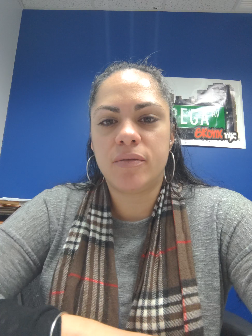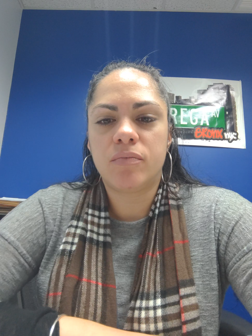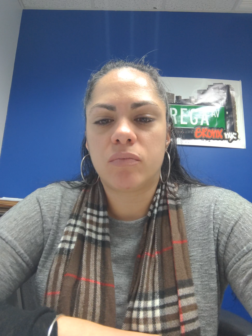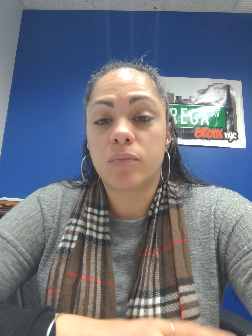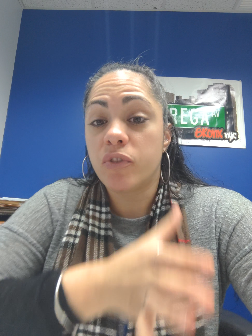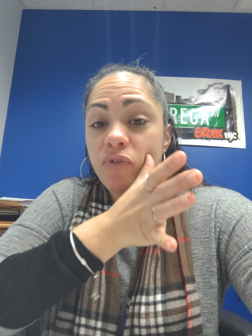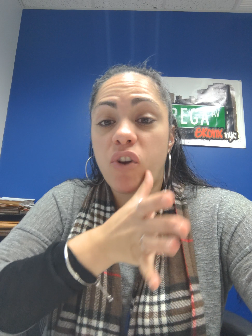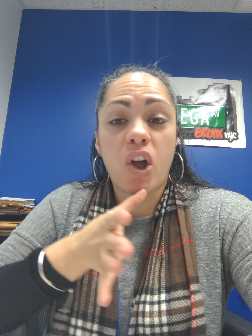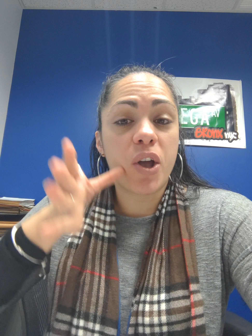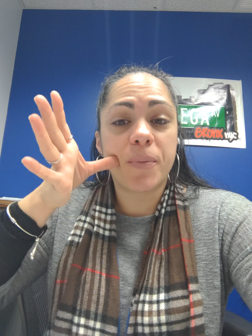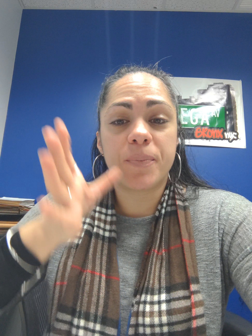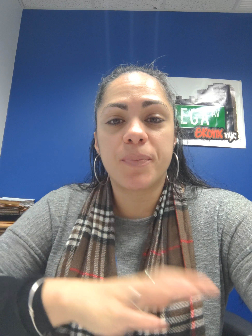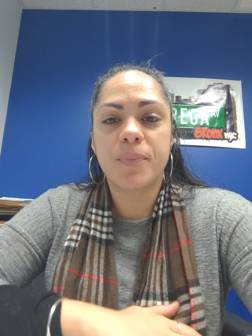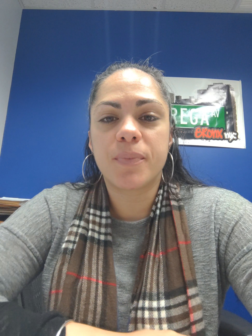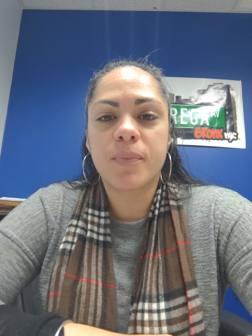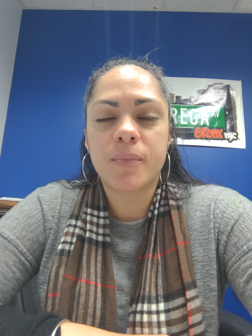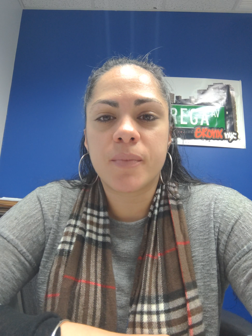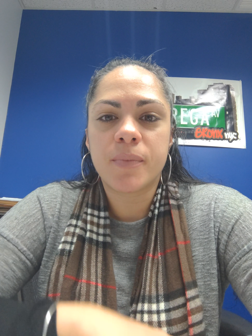farm